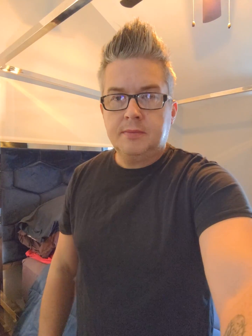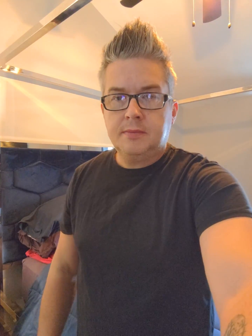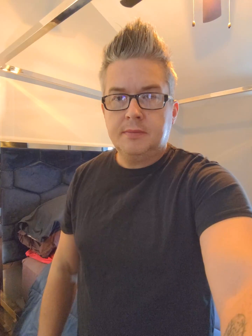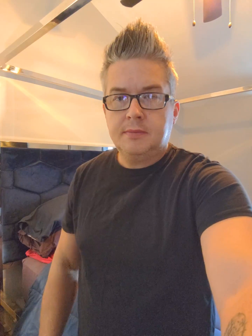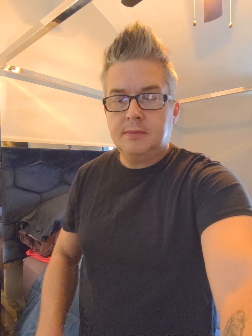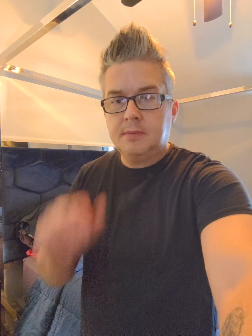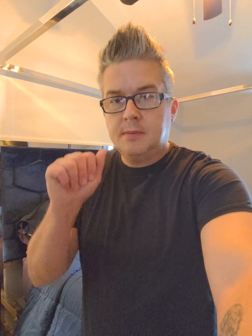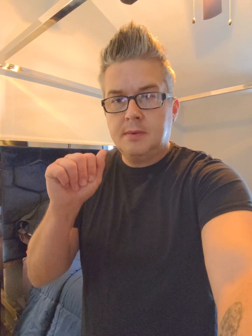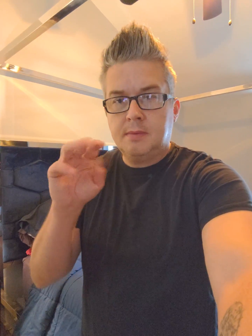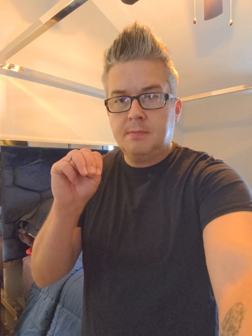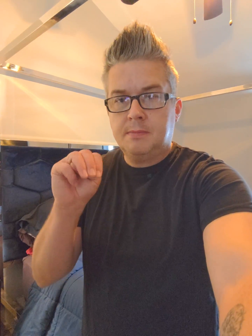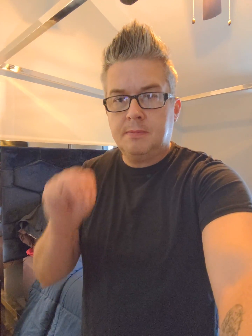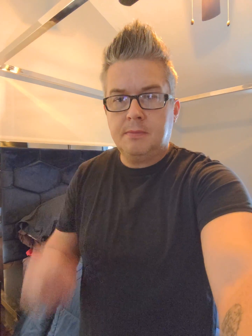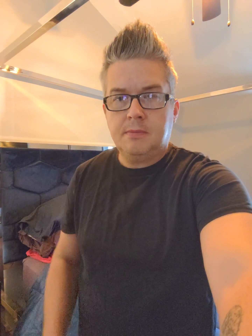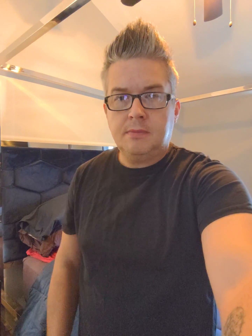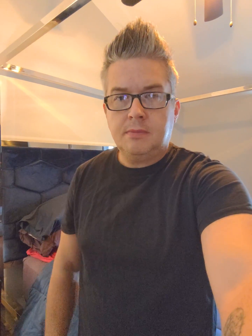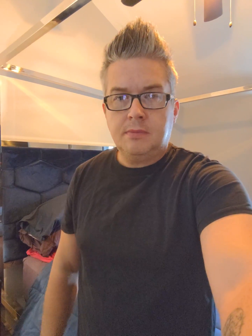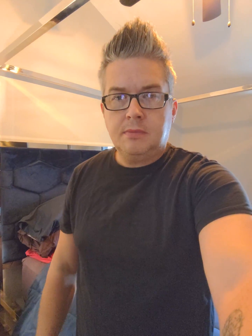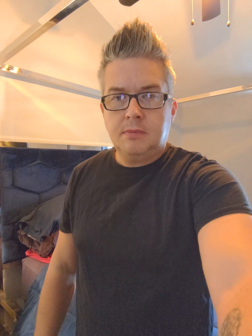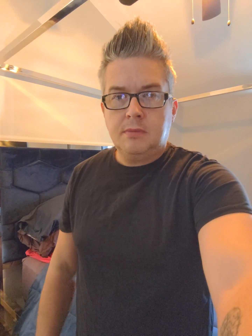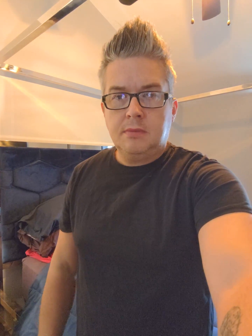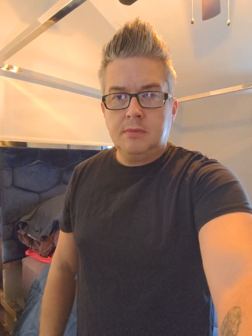am